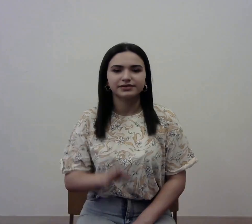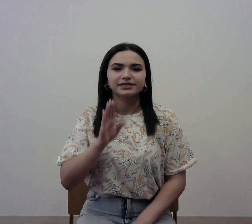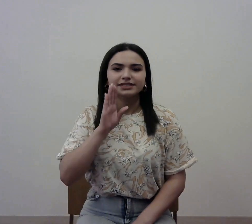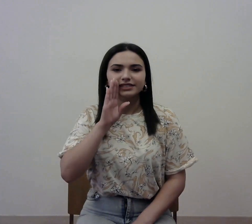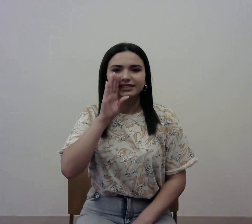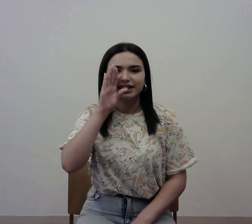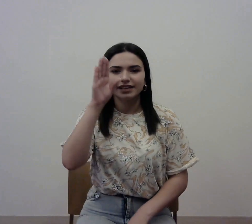sabah